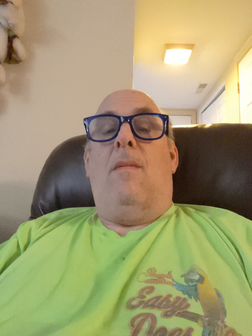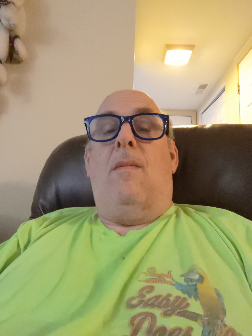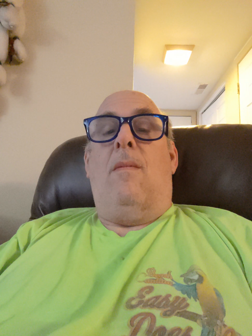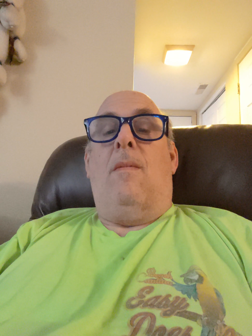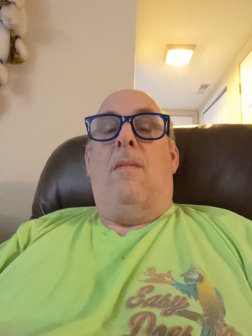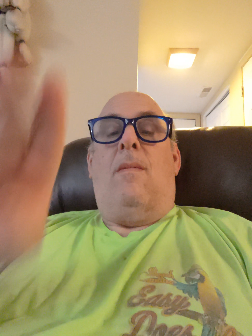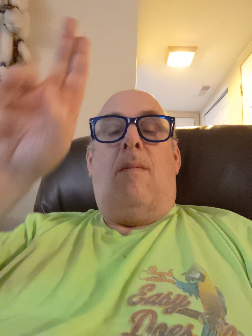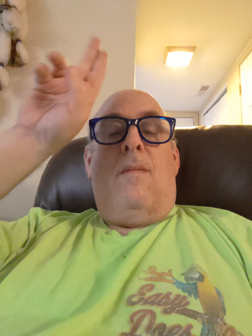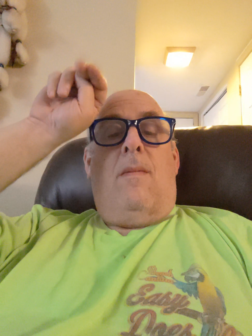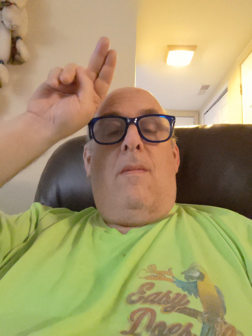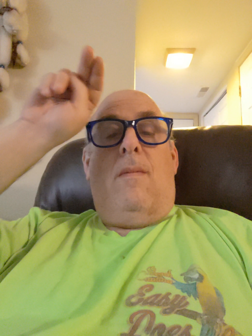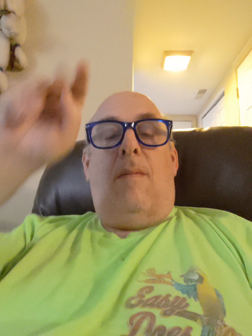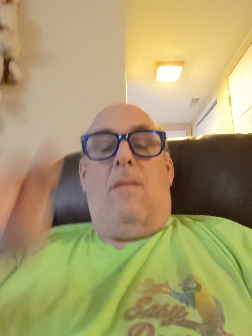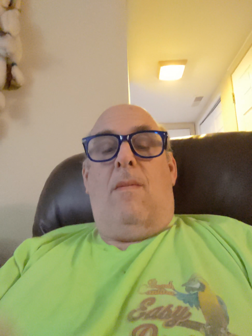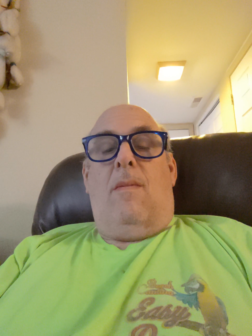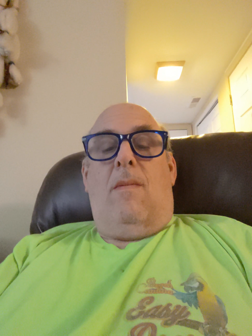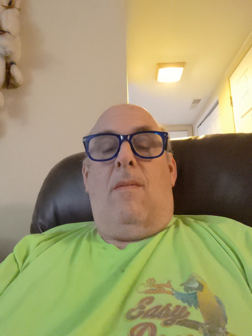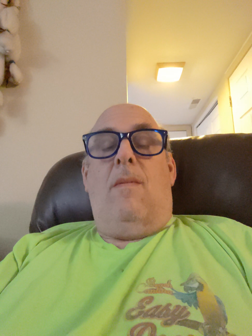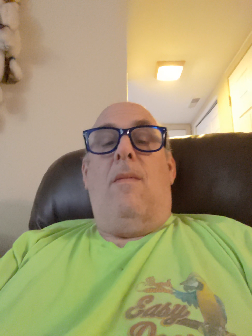horse